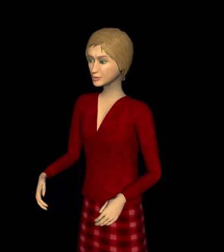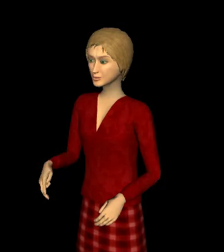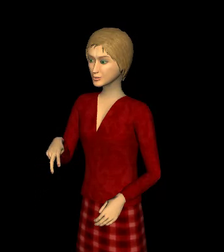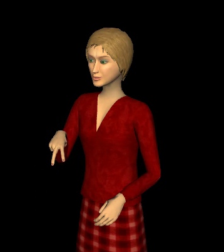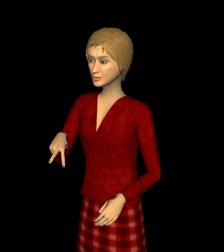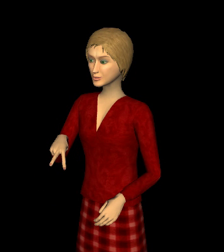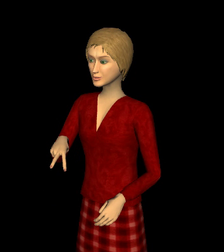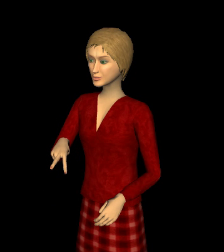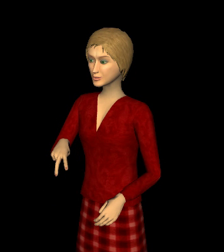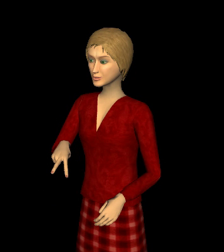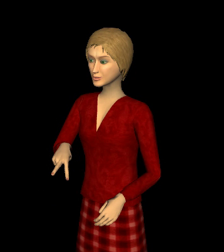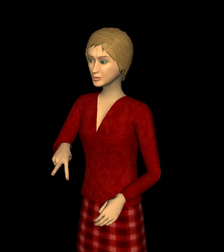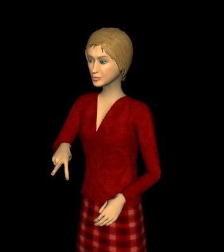يمشي